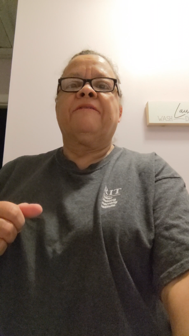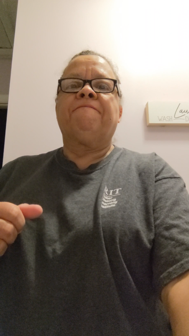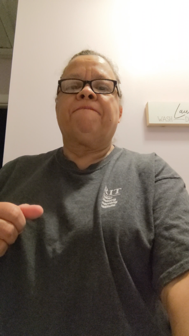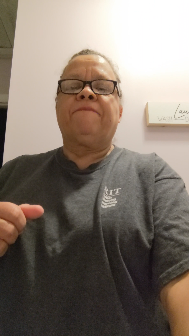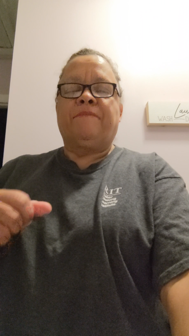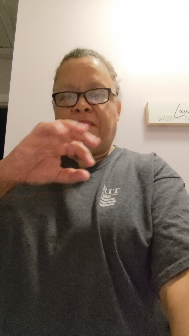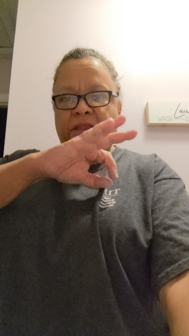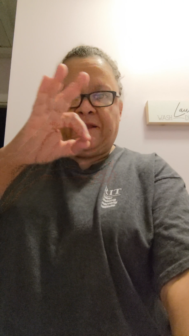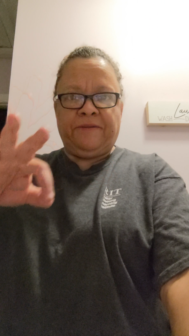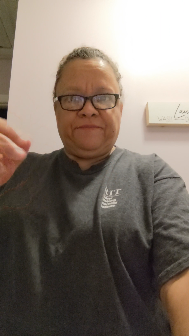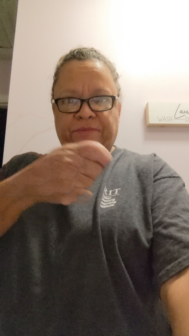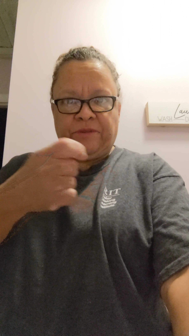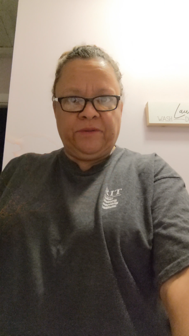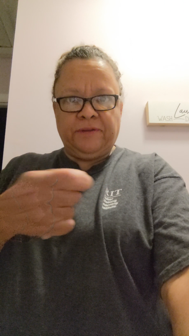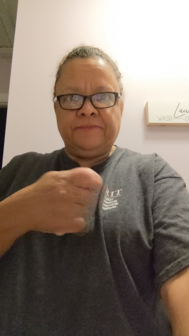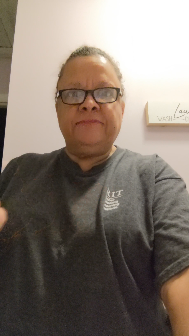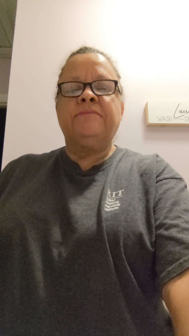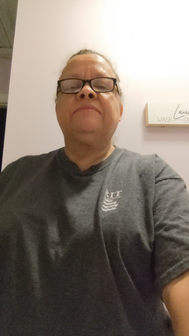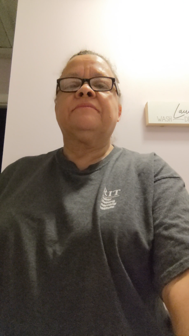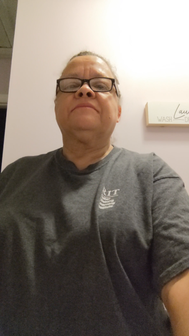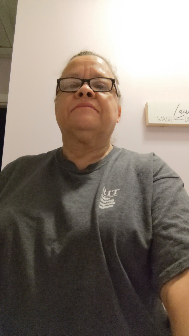hose